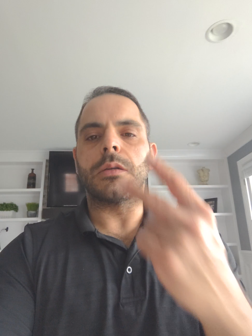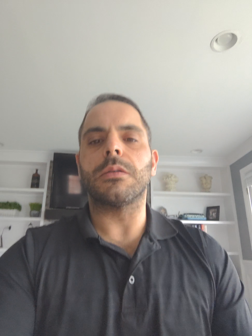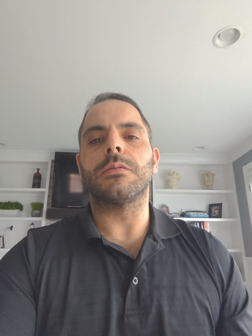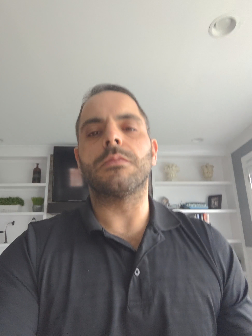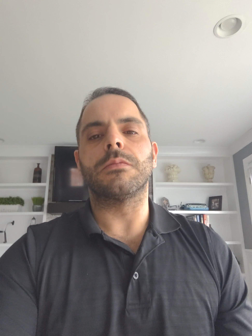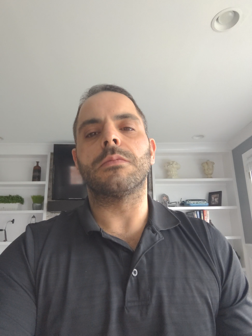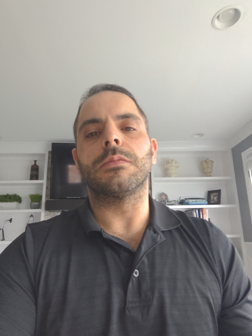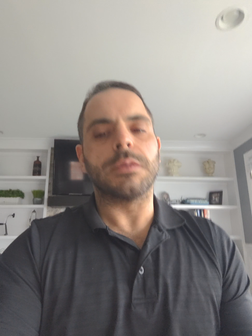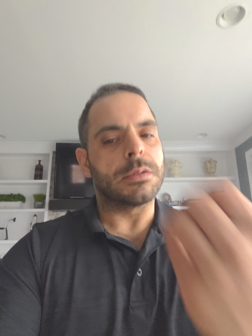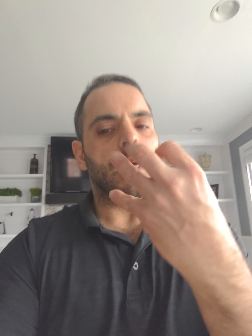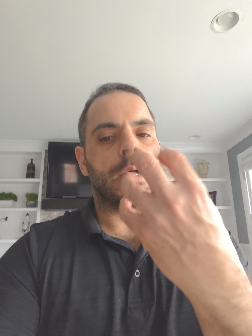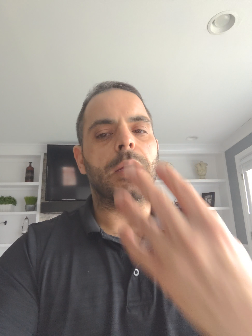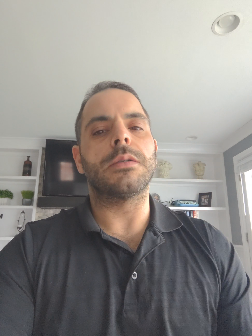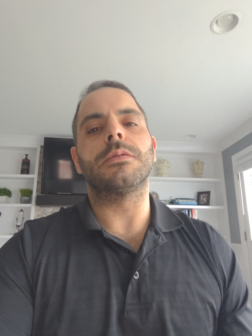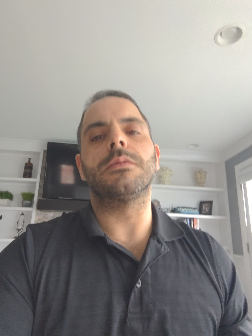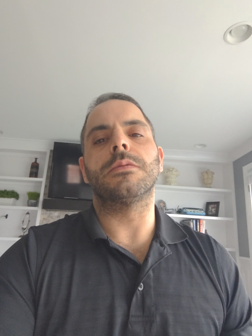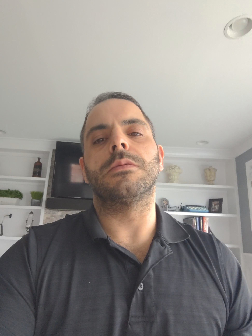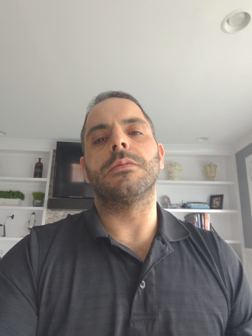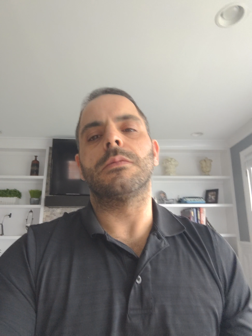snack